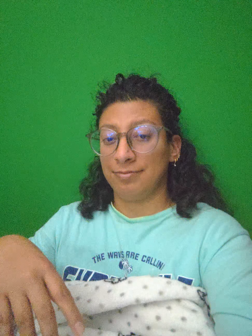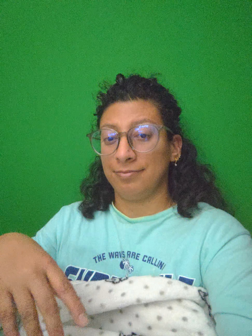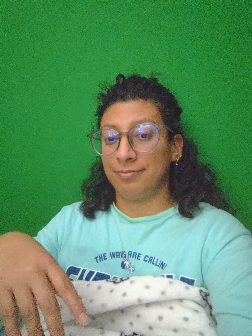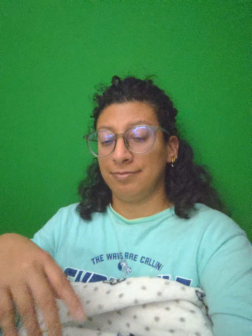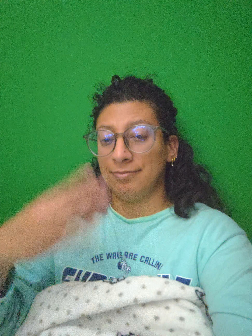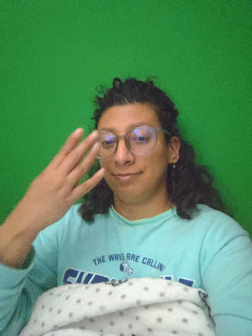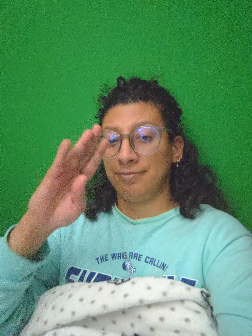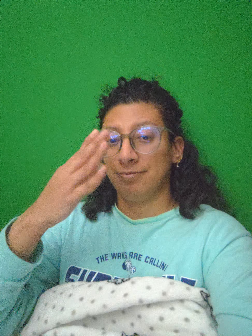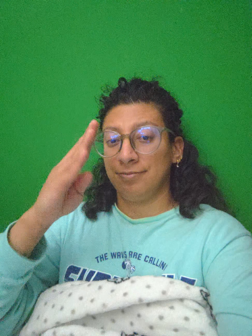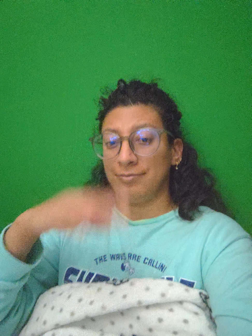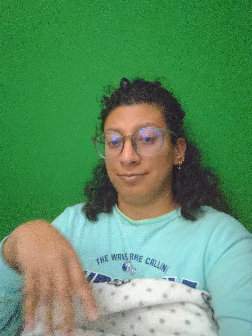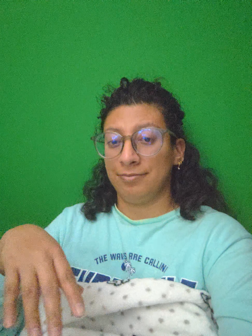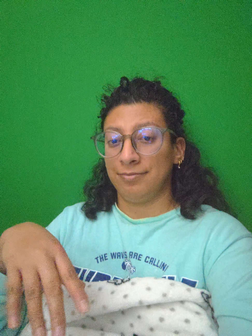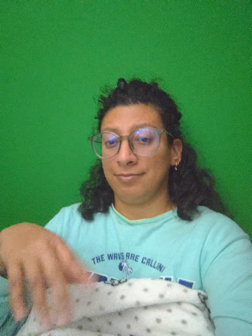blue